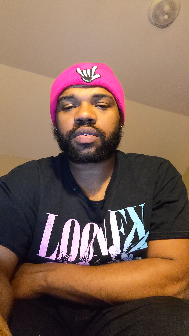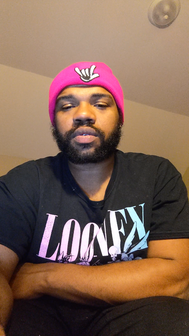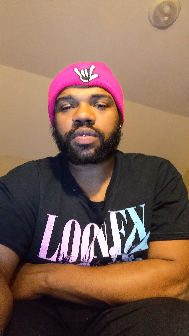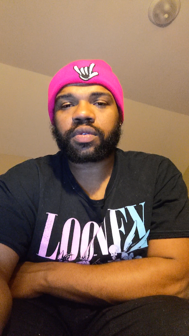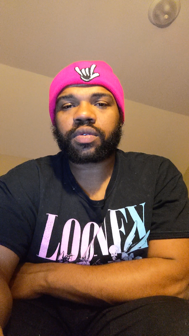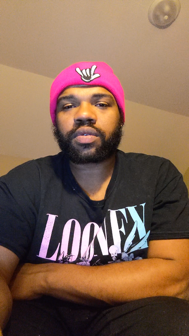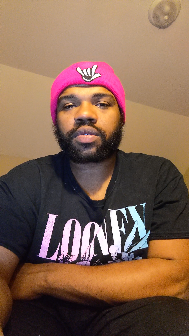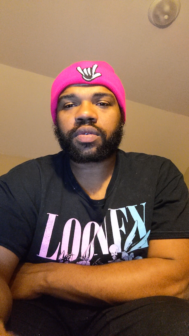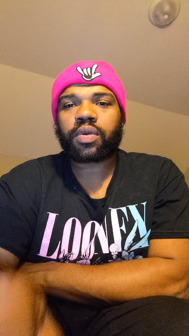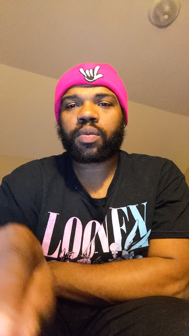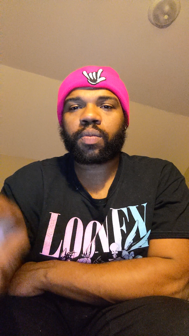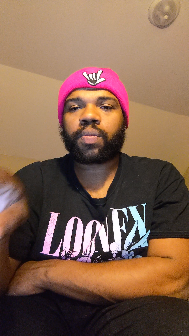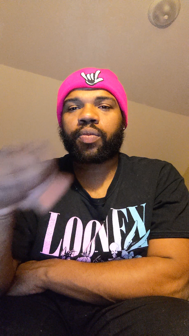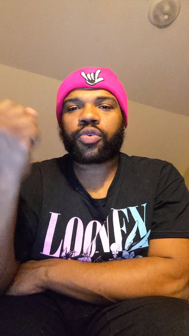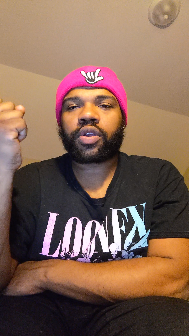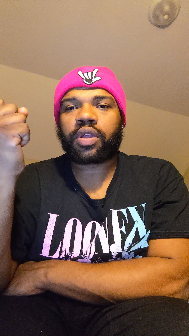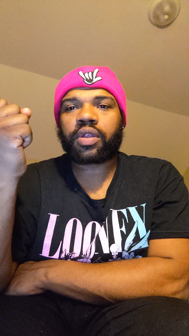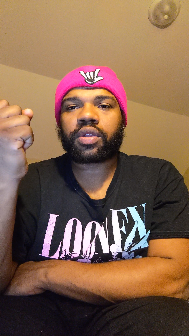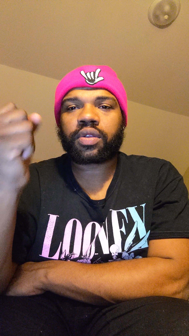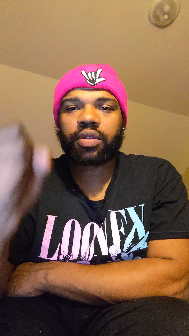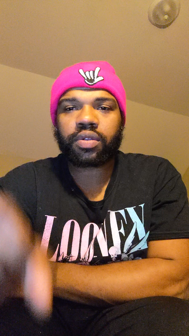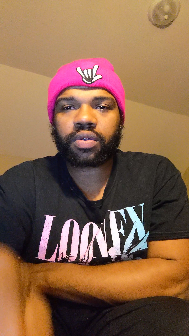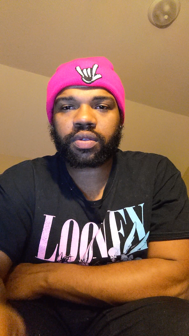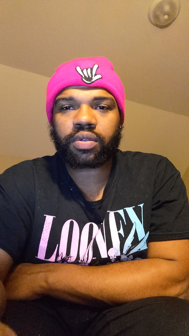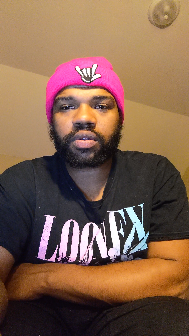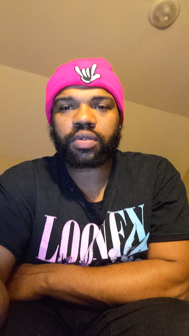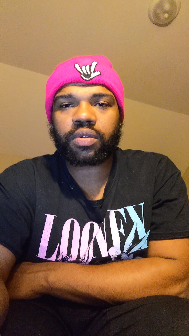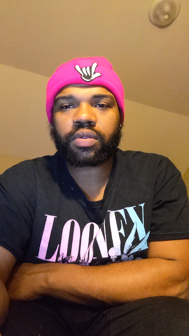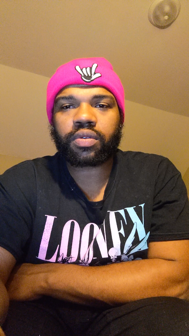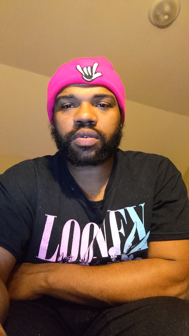break